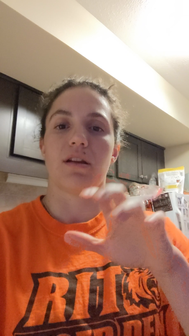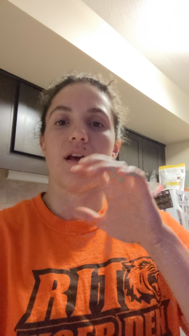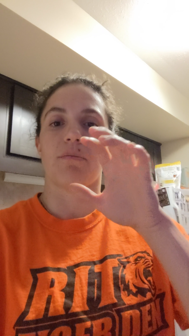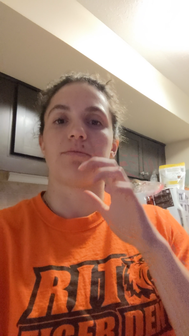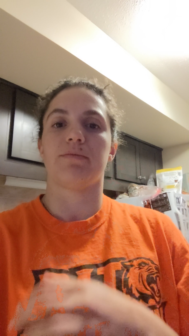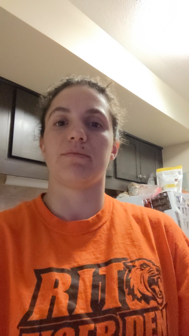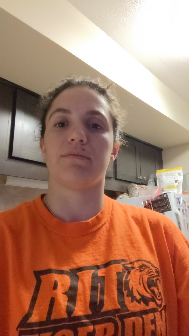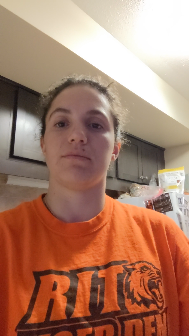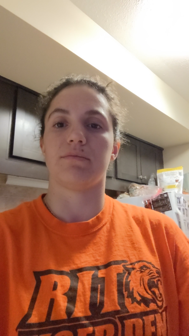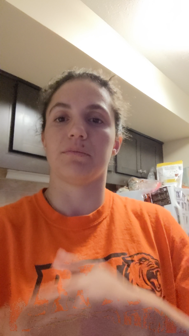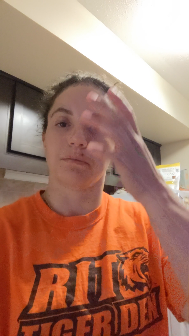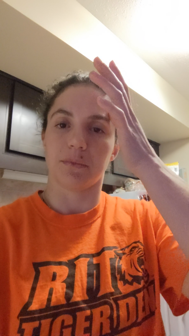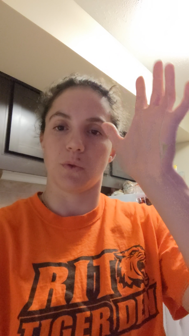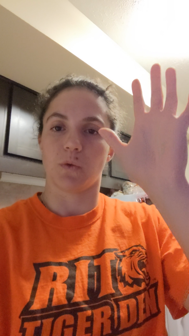moose